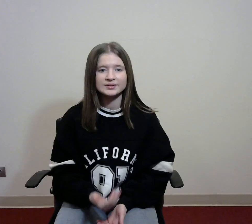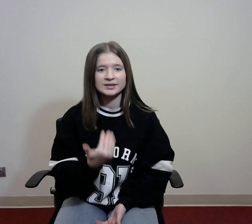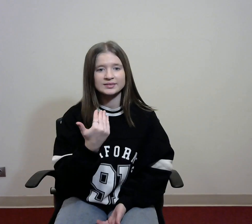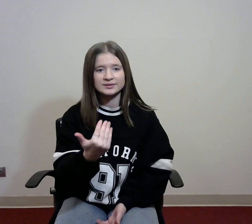siz